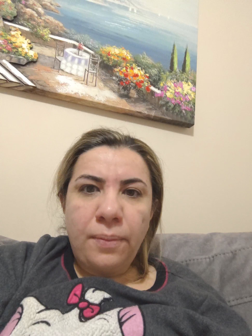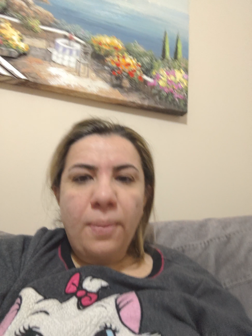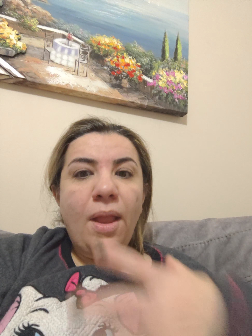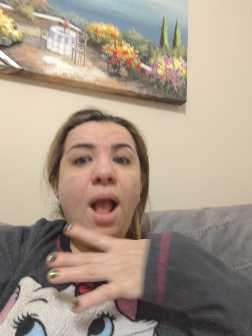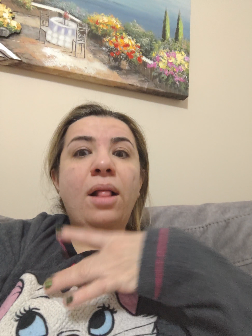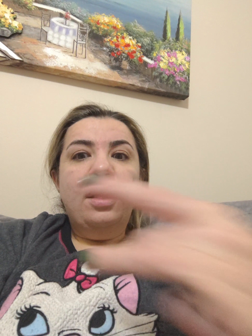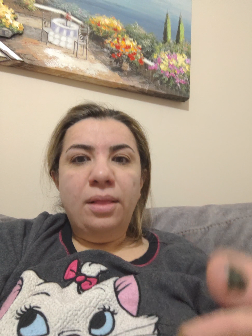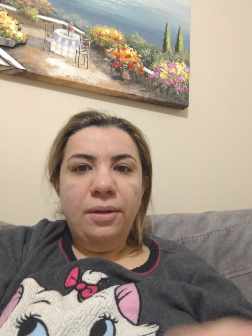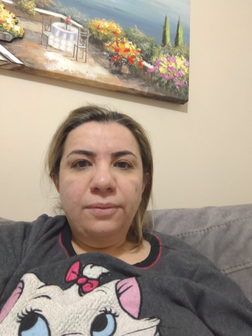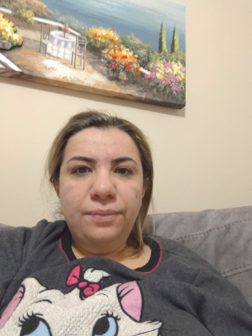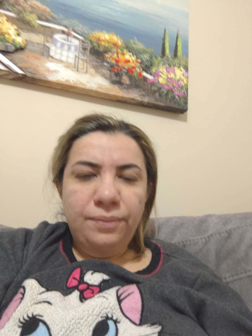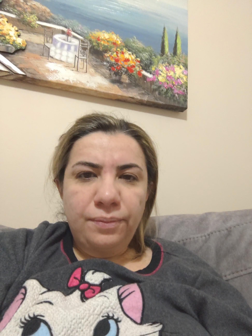like